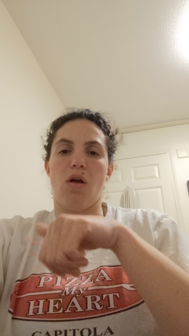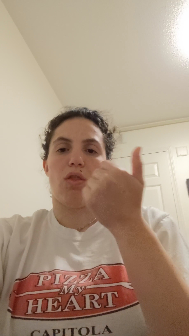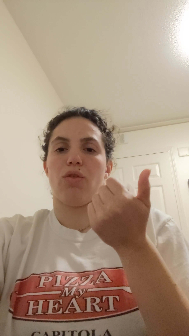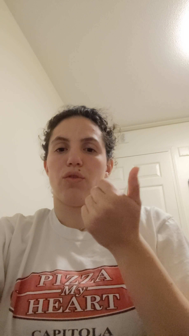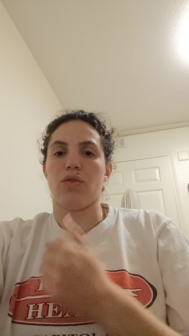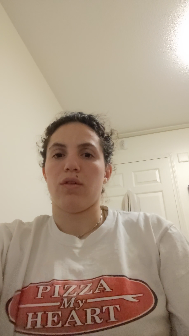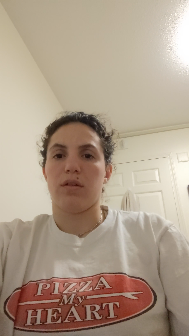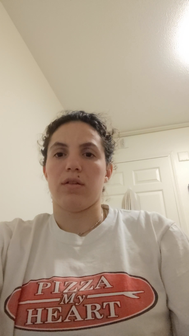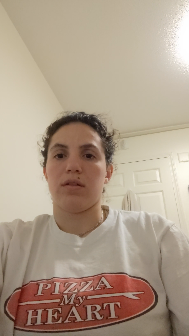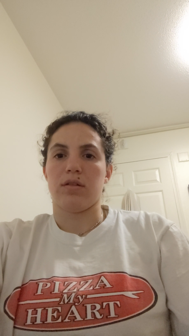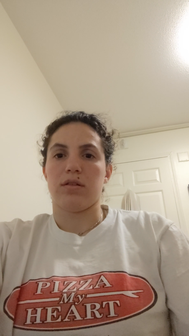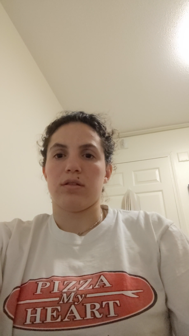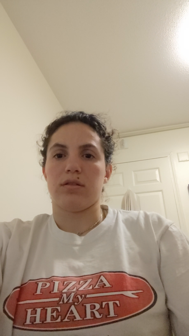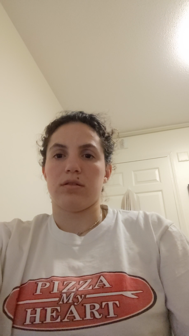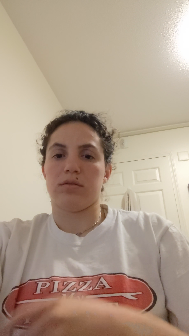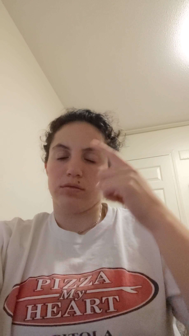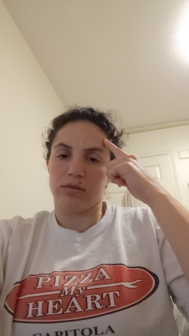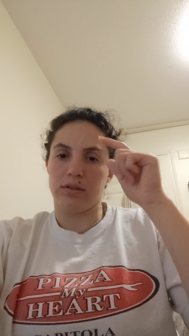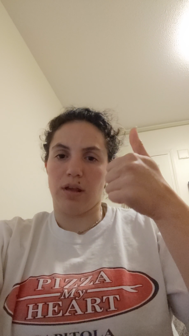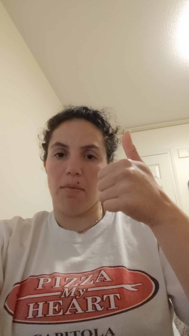dime